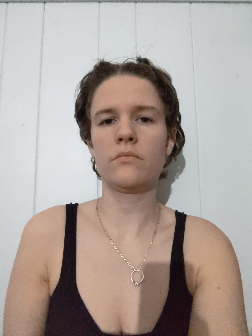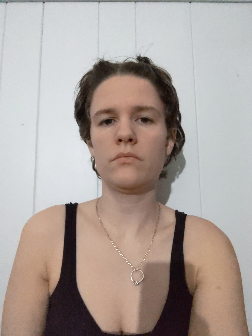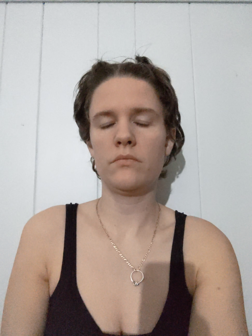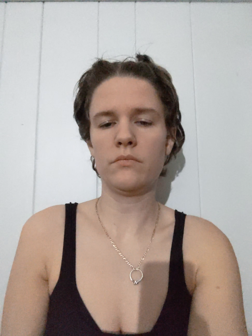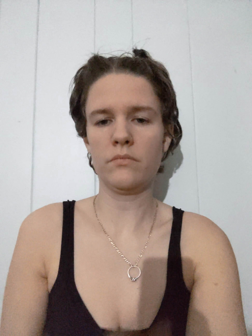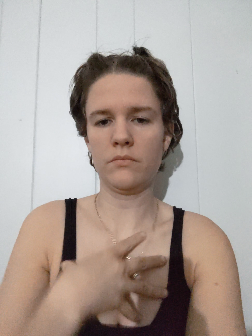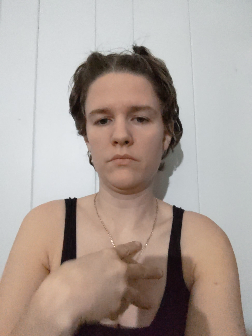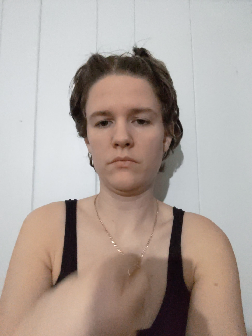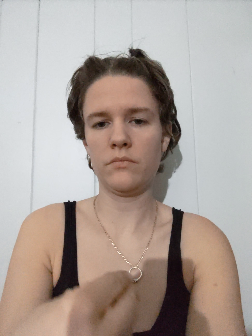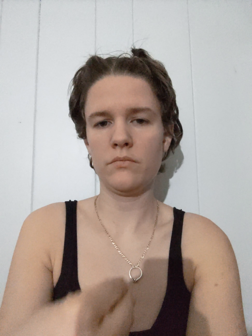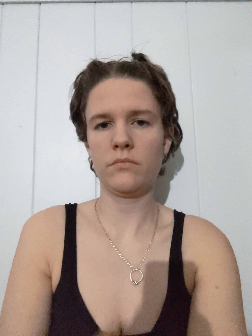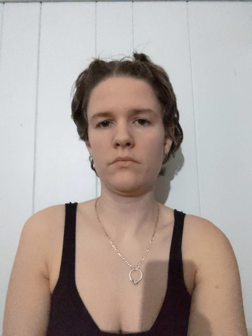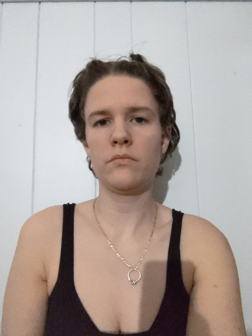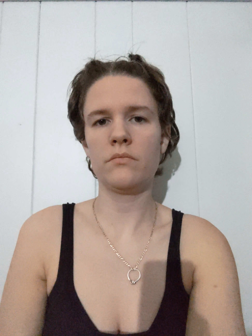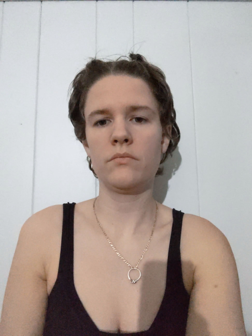white